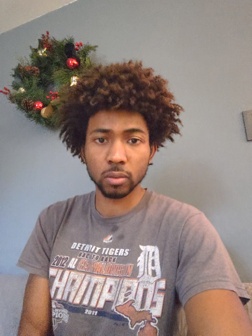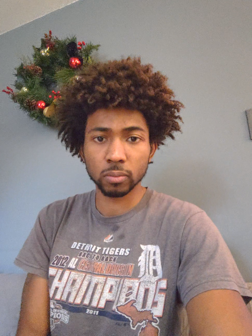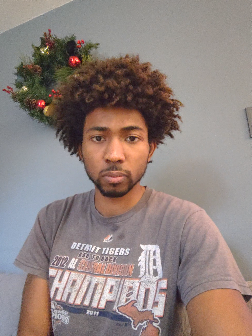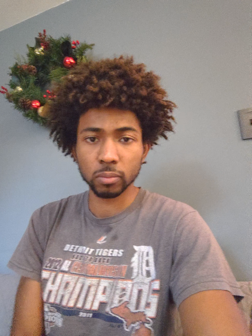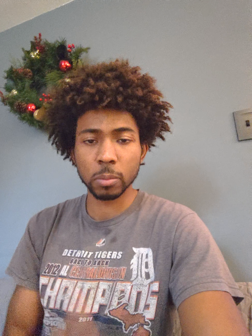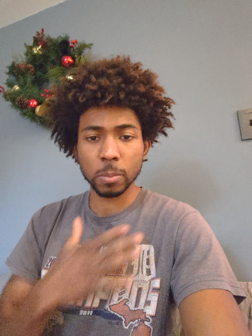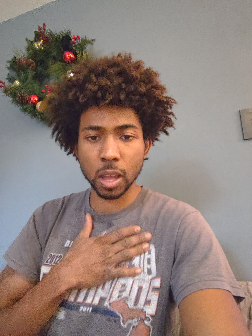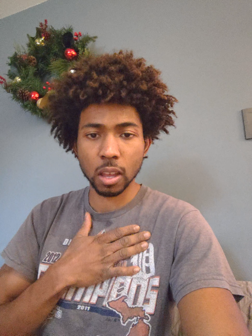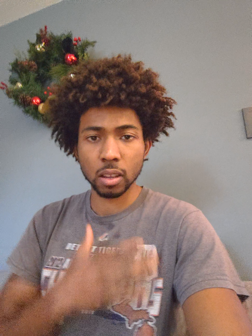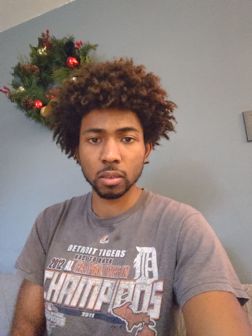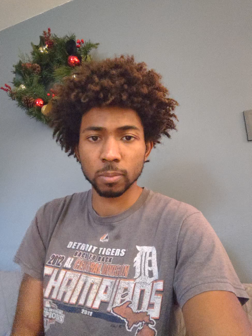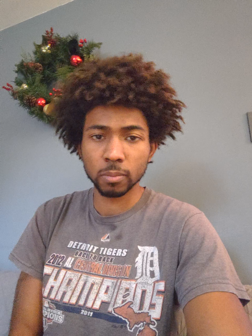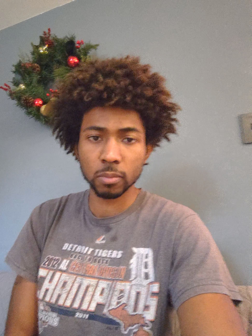my